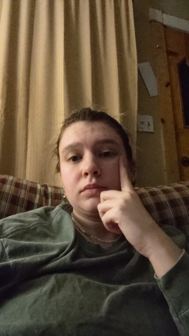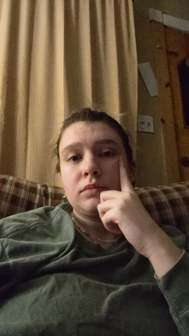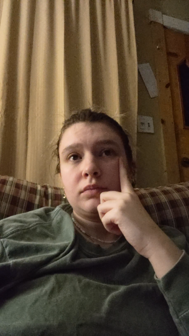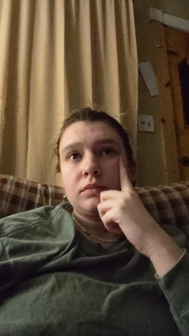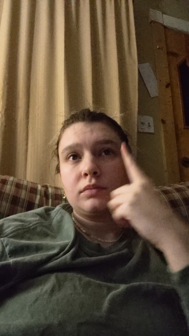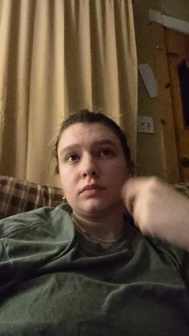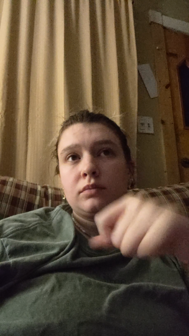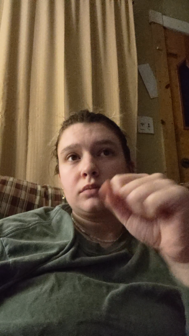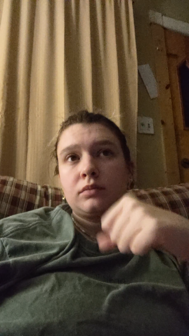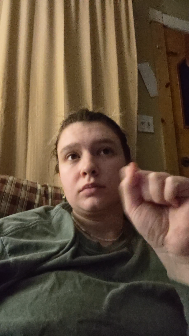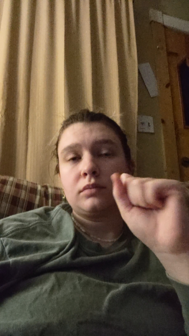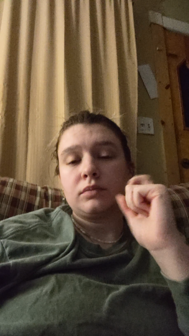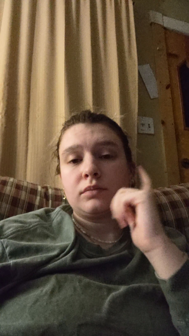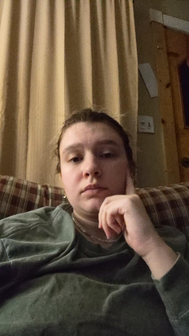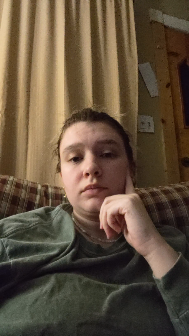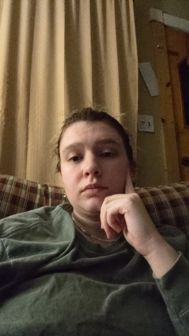motorcycle